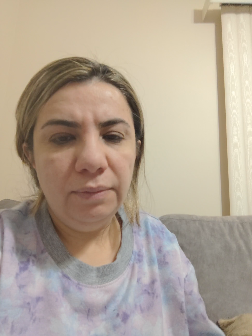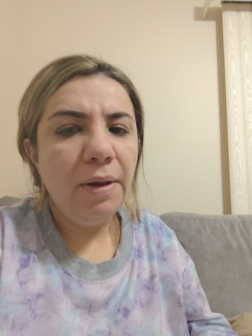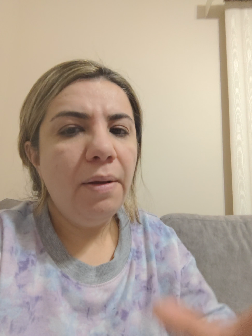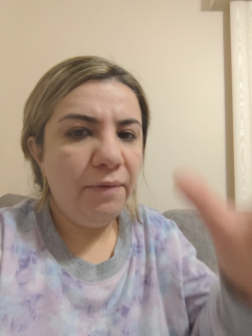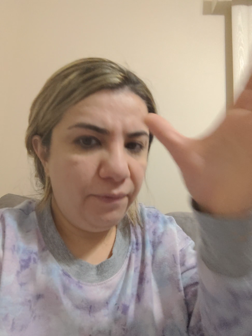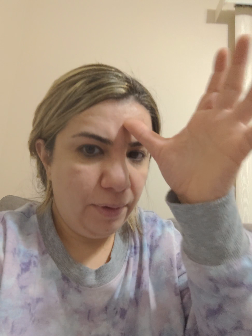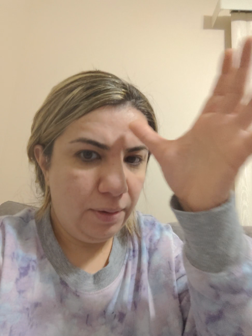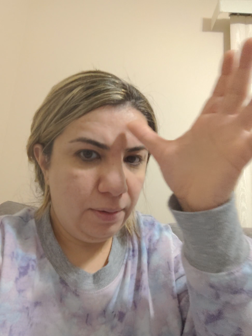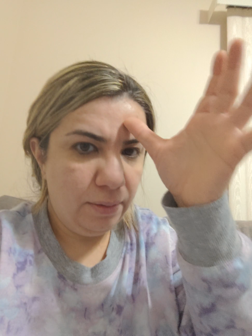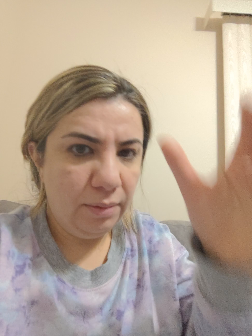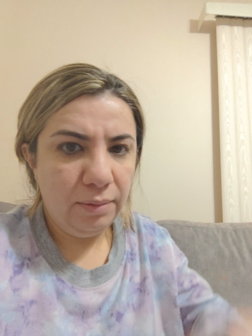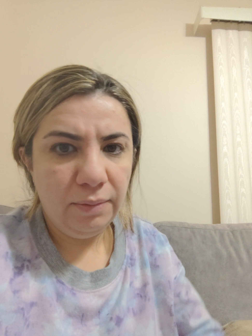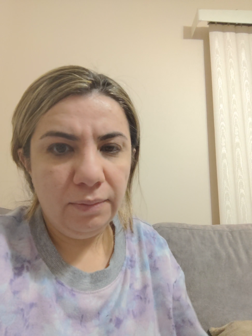dad